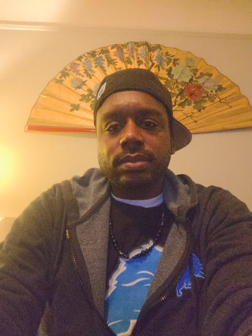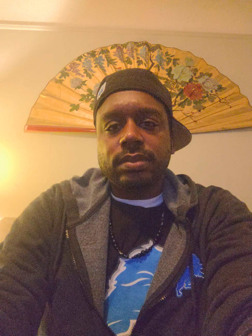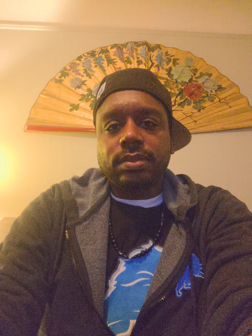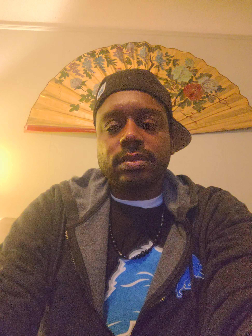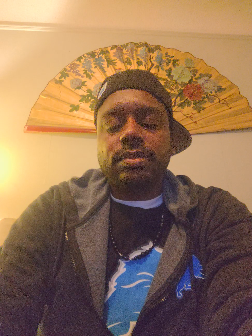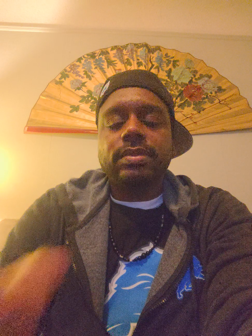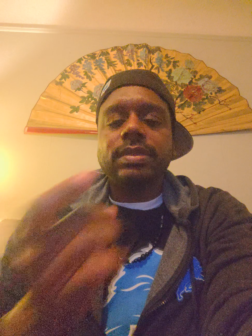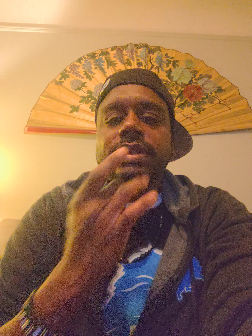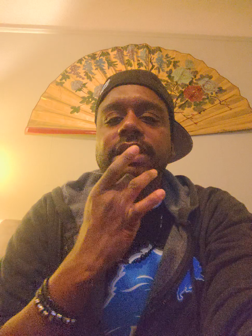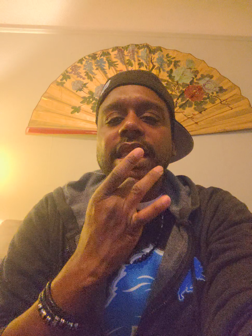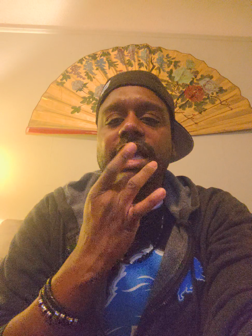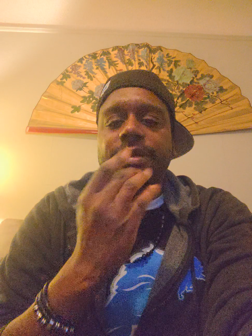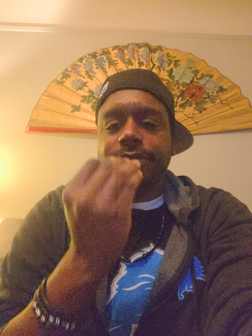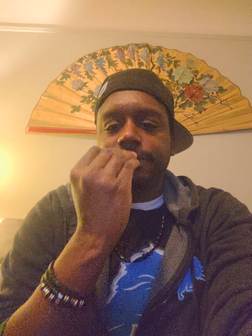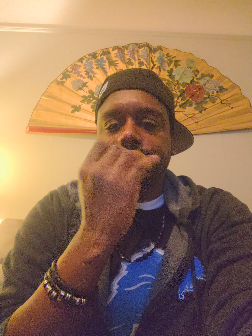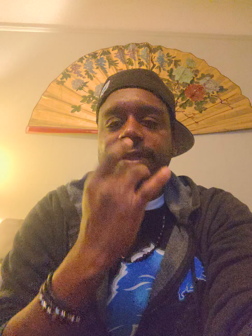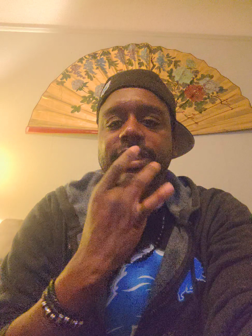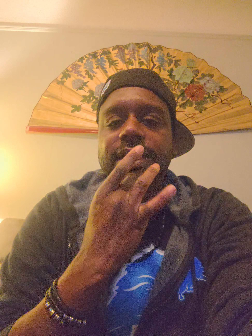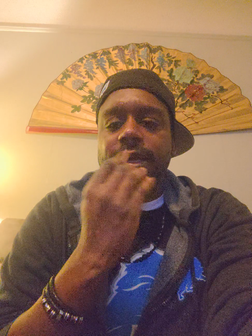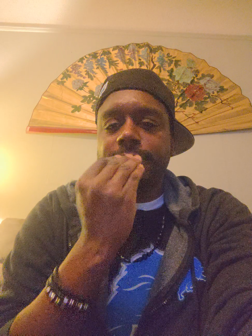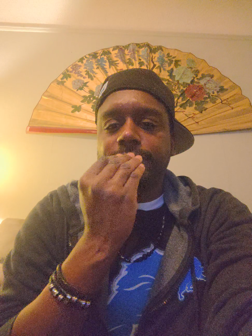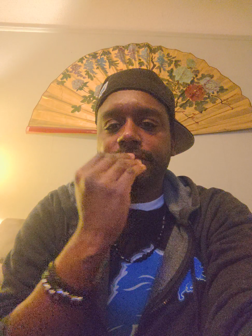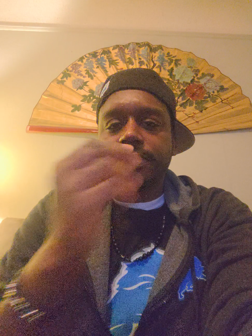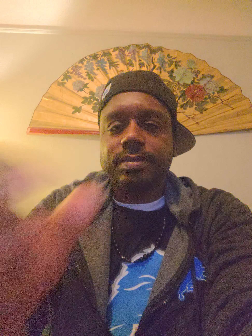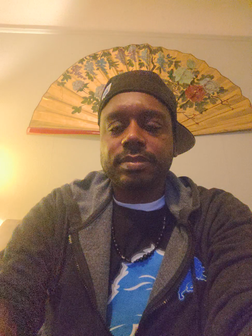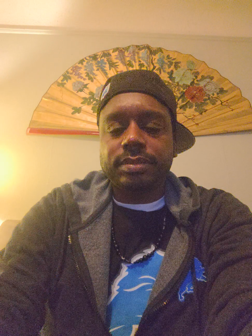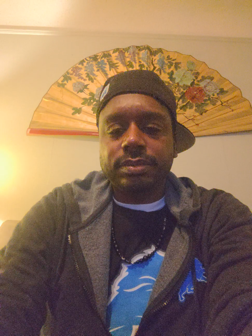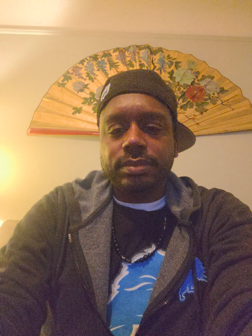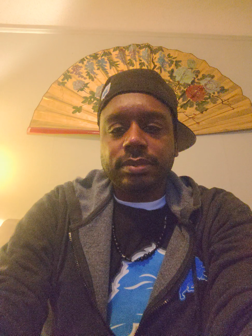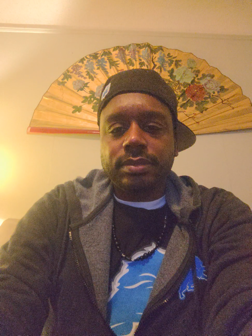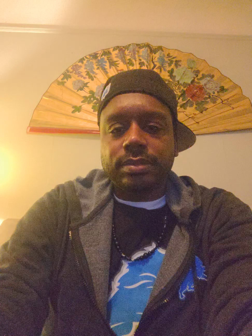snack